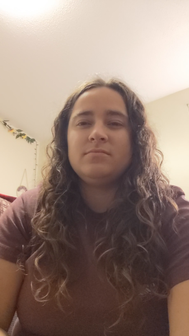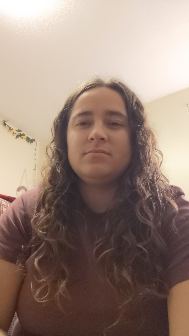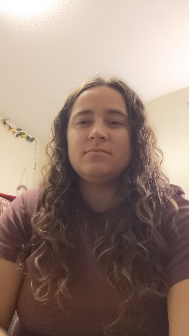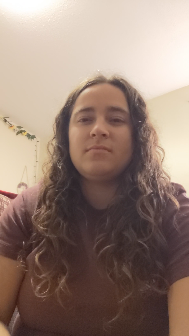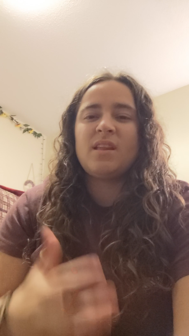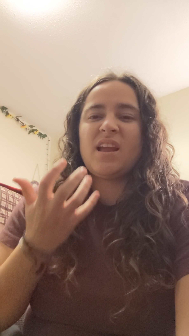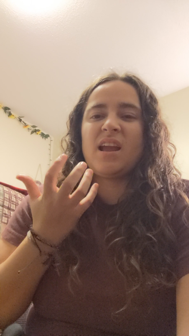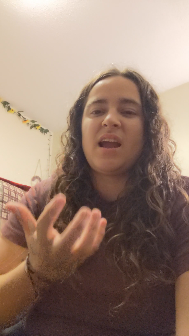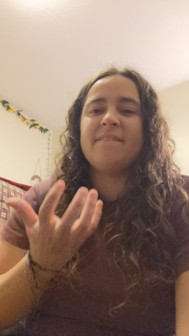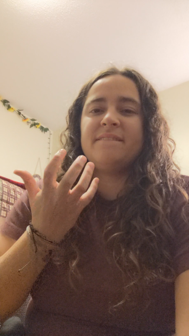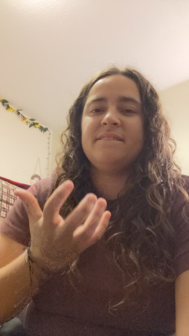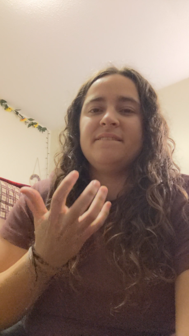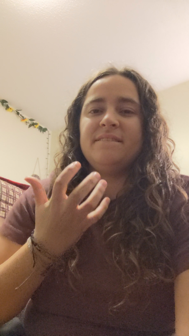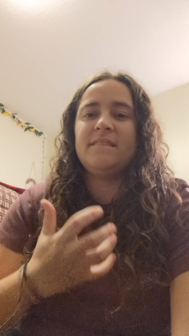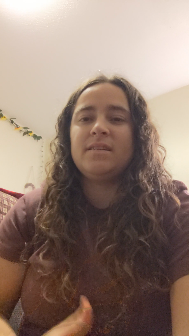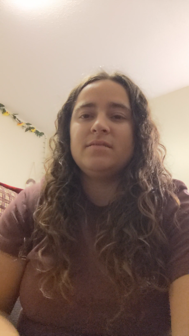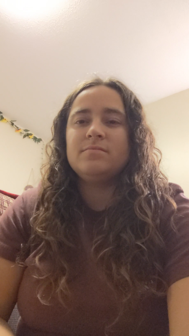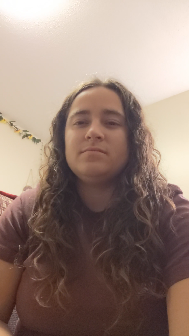heavy